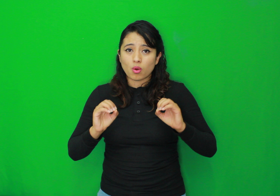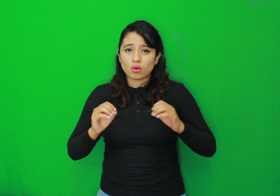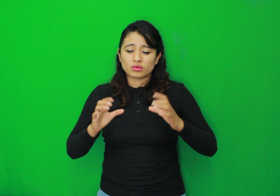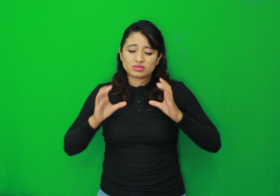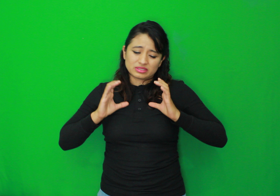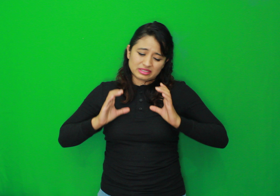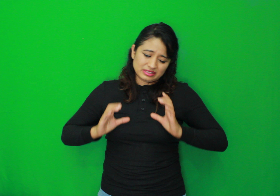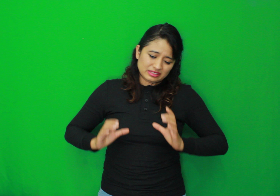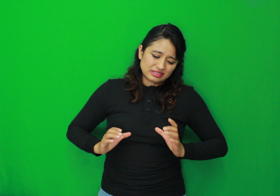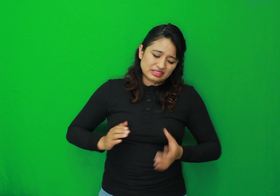cuerpo